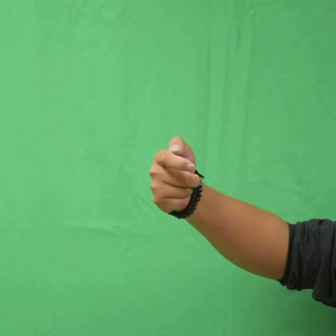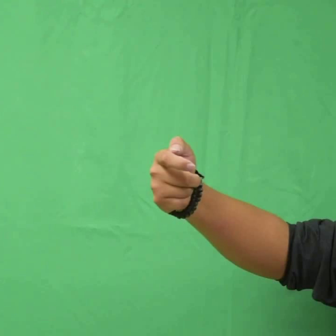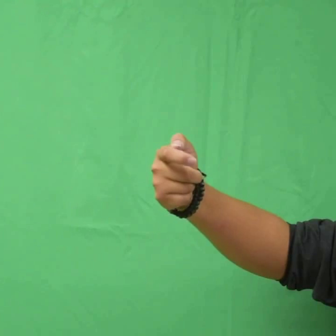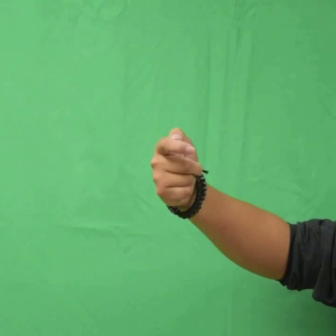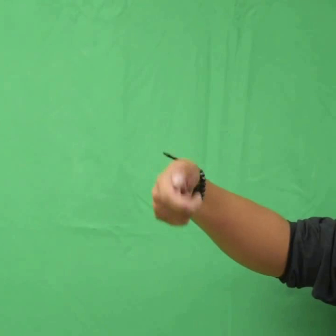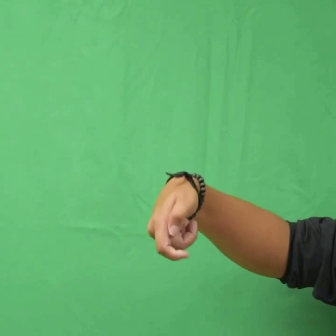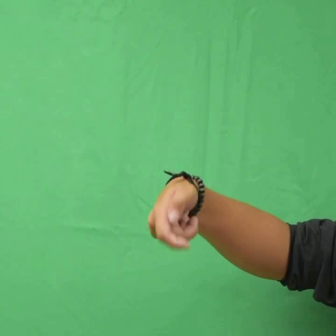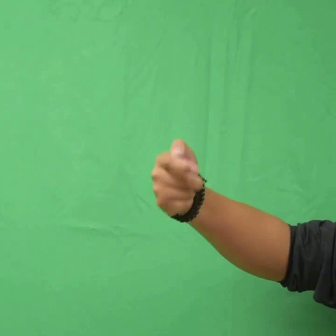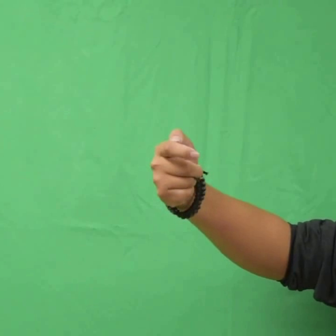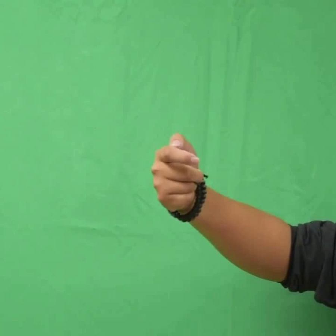Q